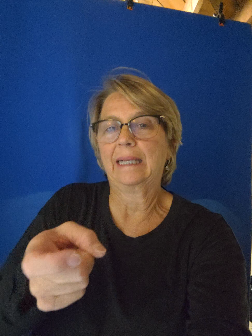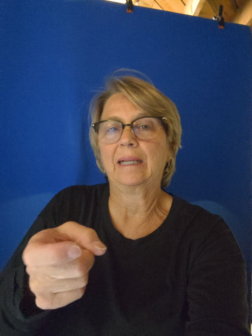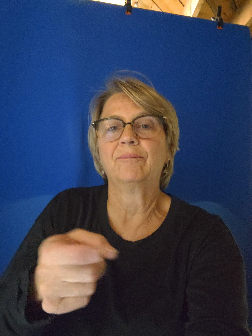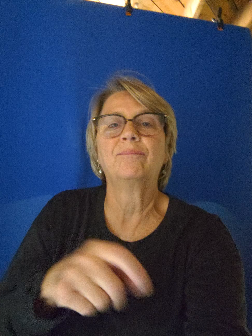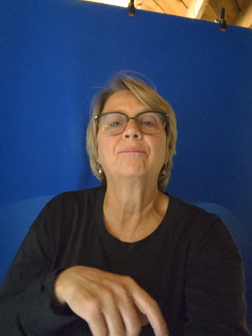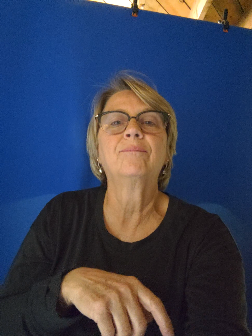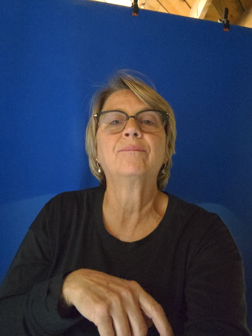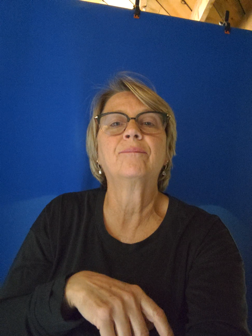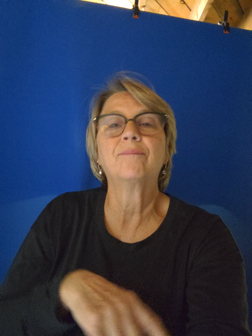gift